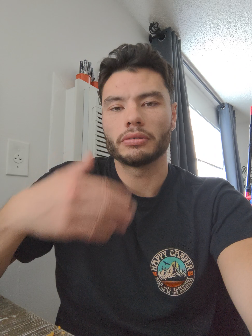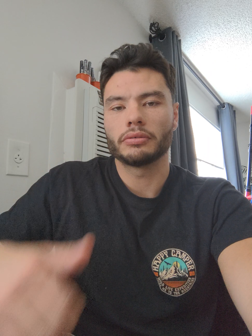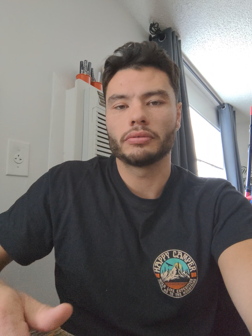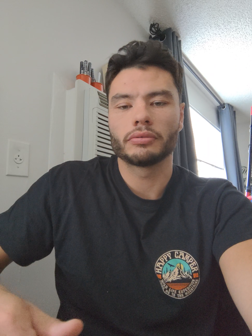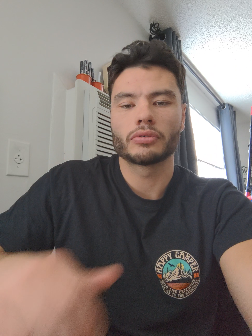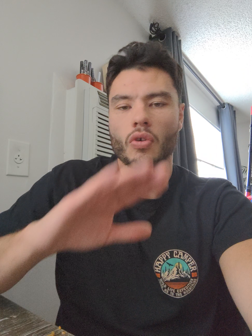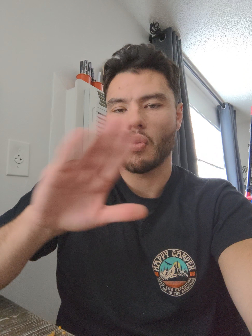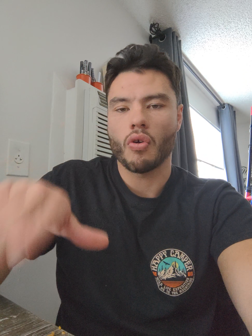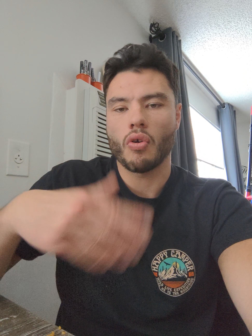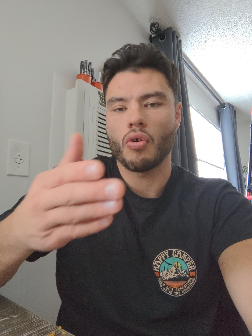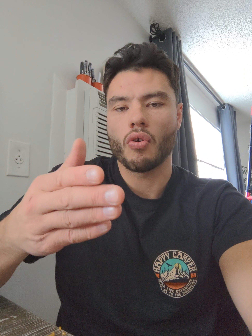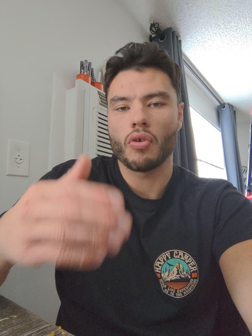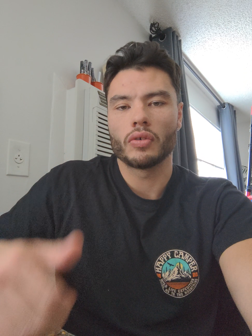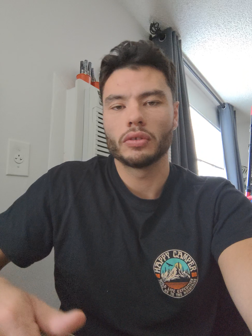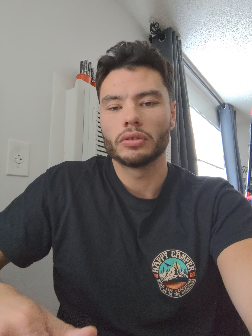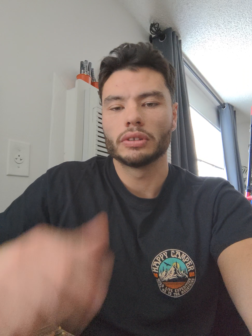all